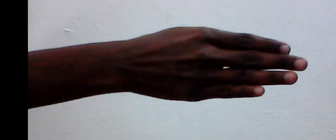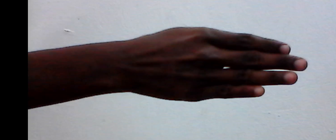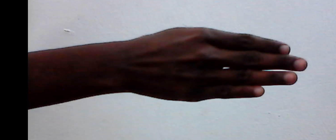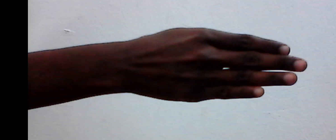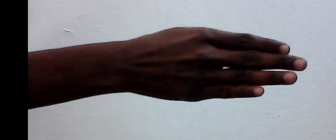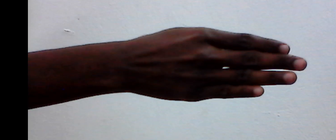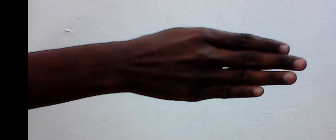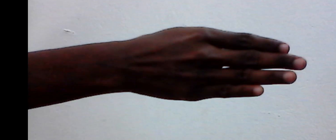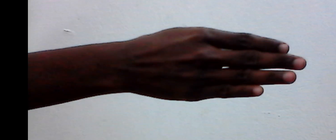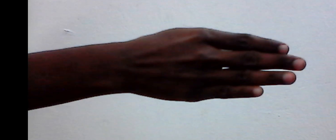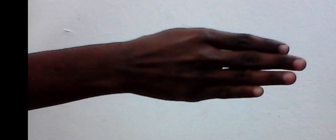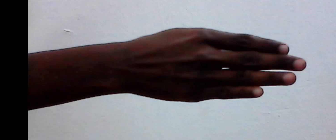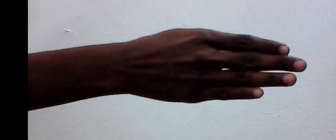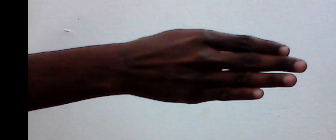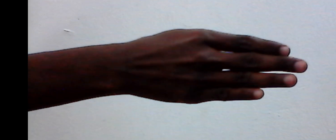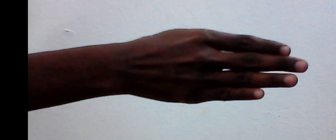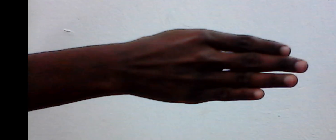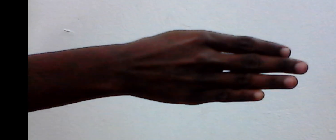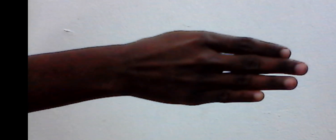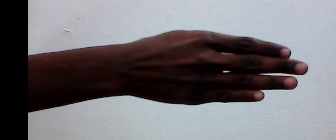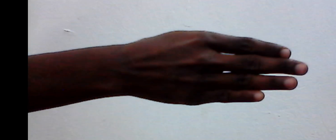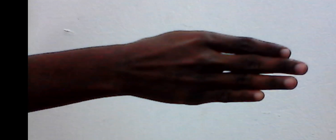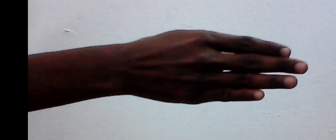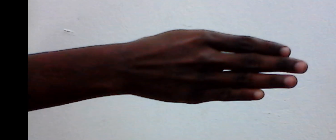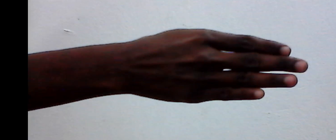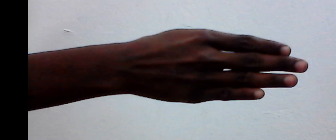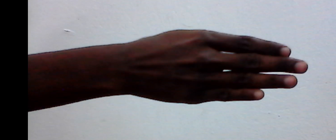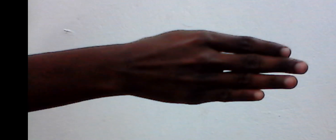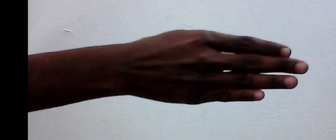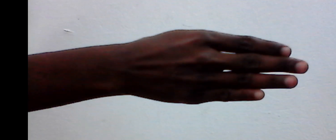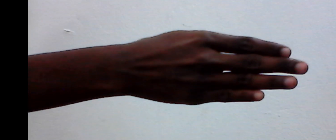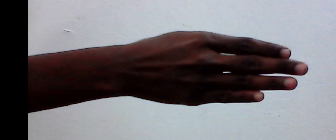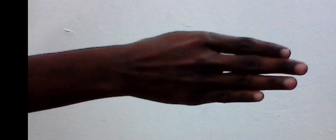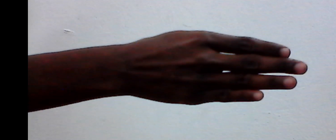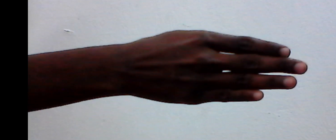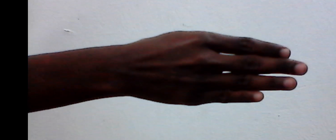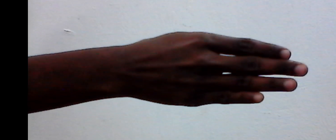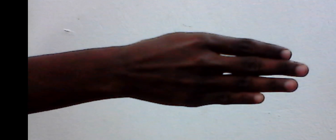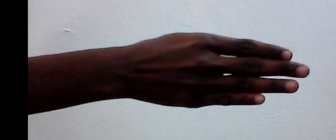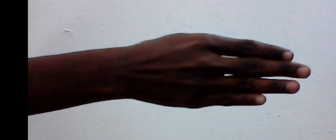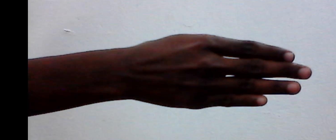അ